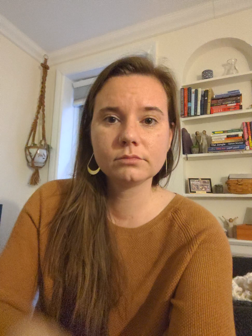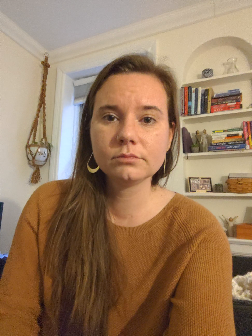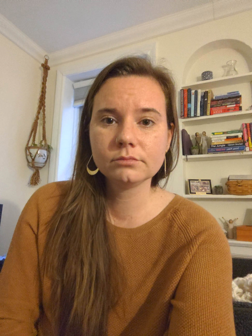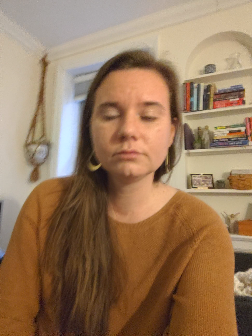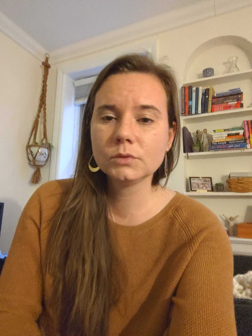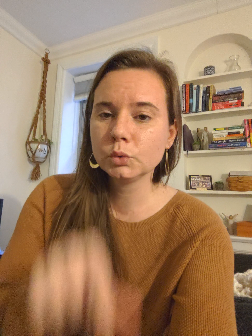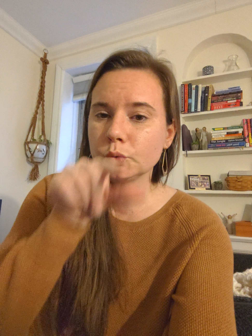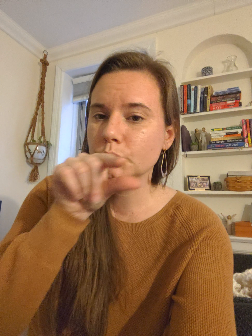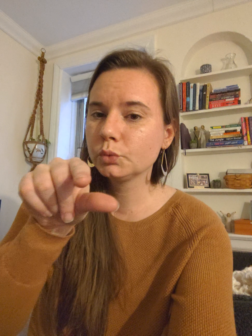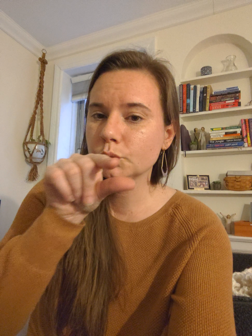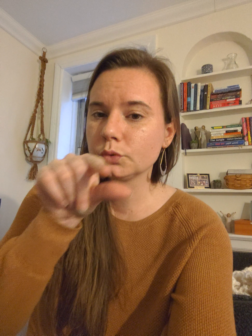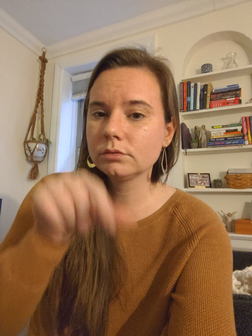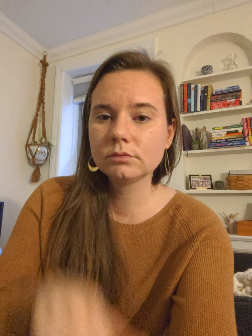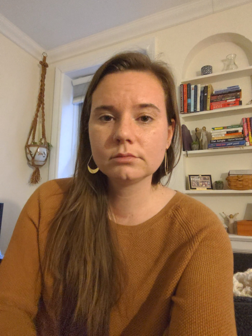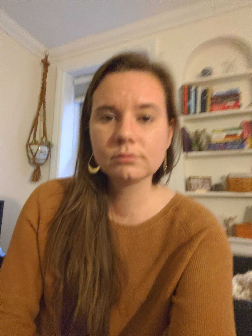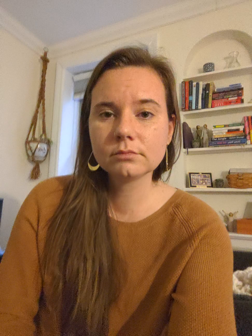goose